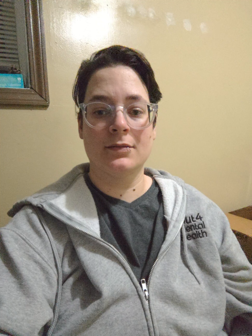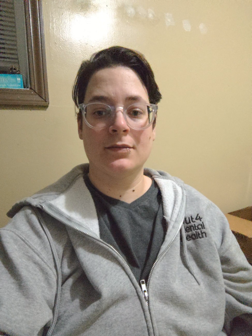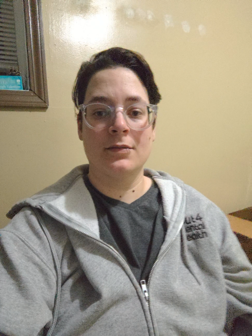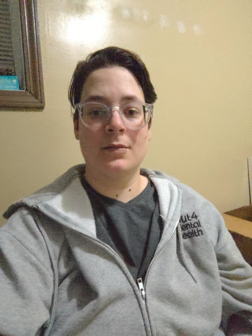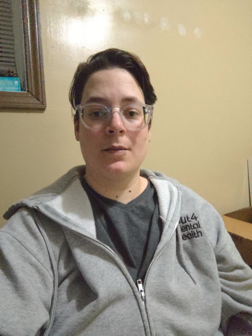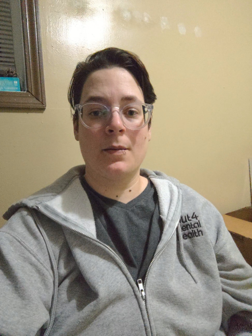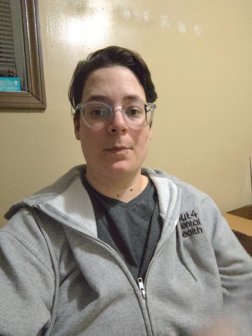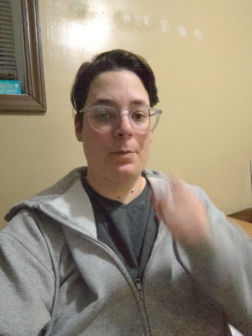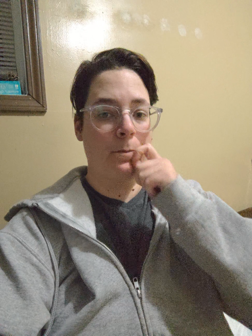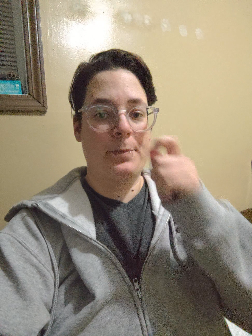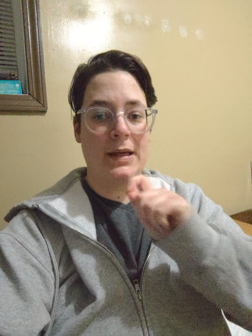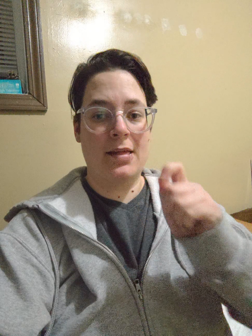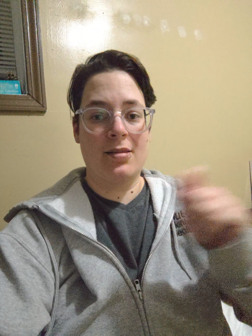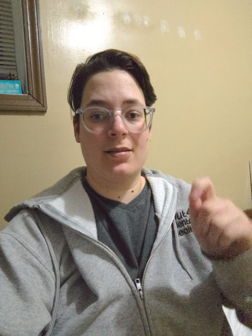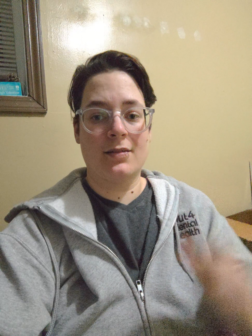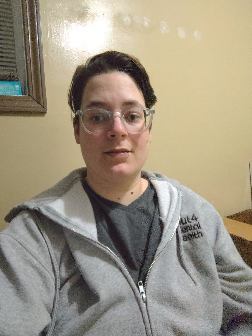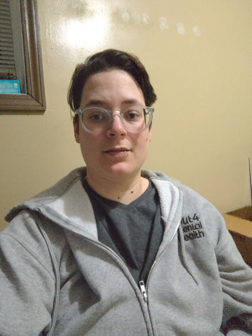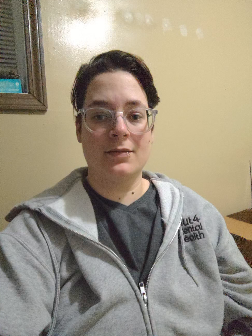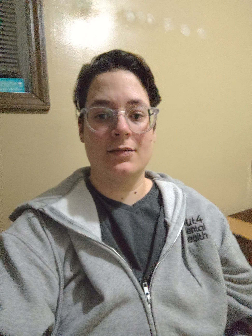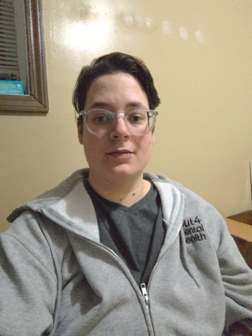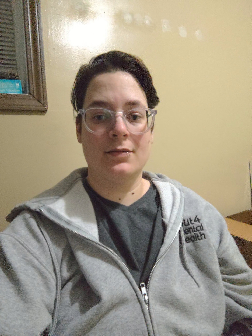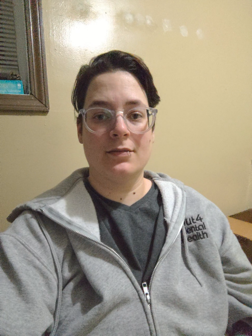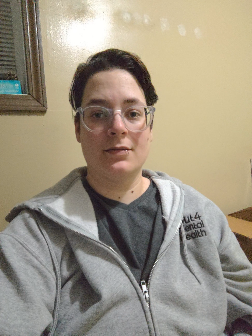pen